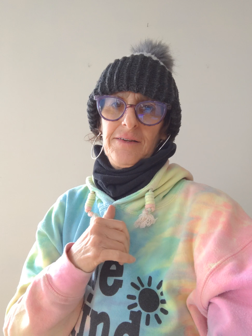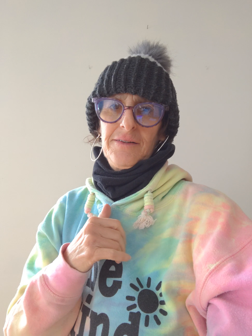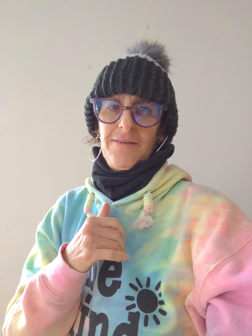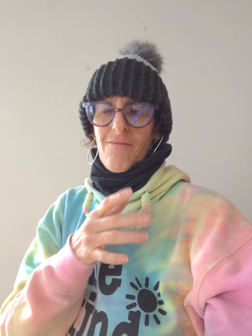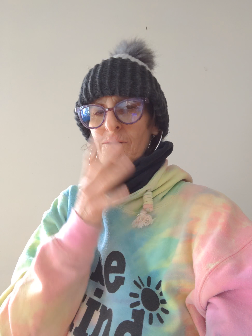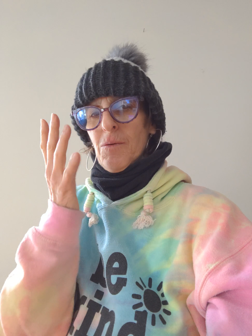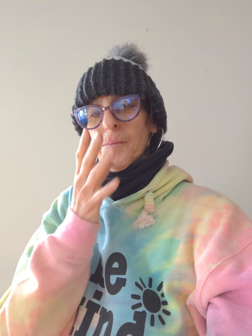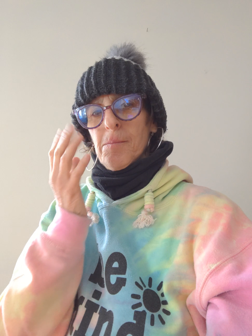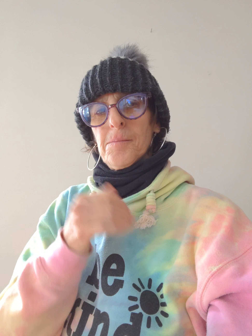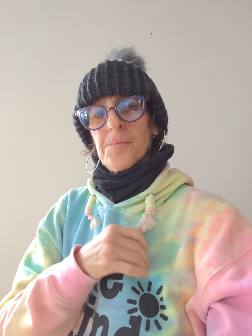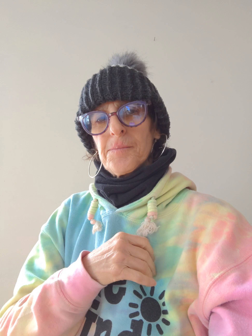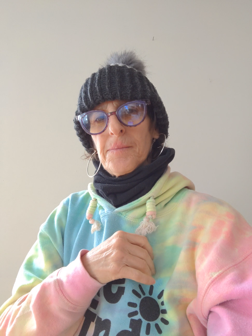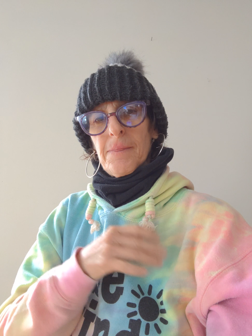farm